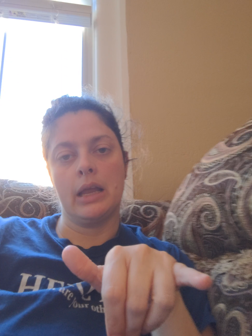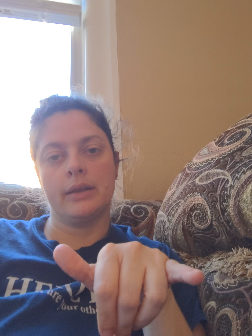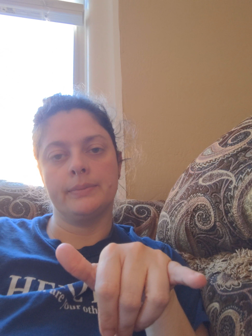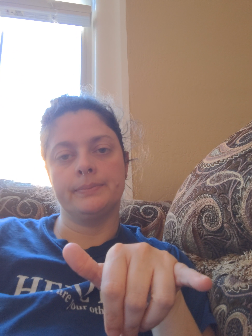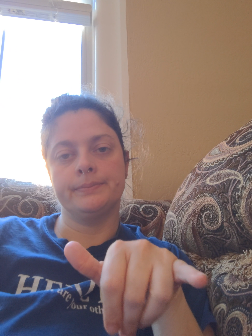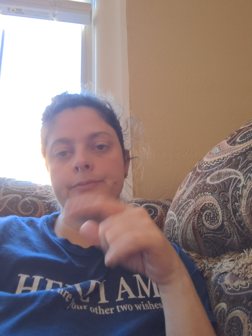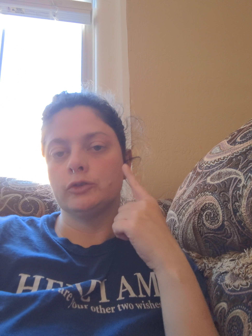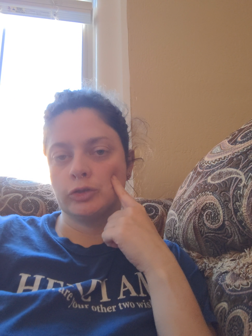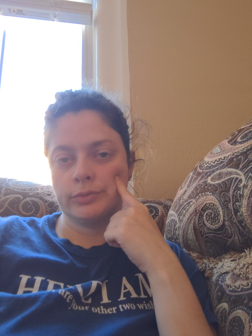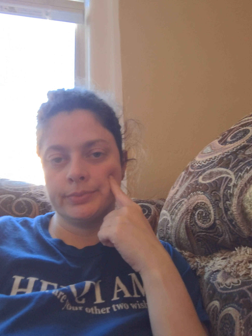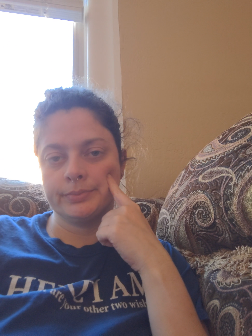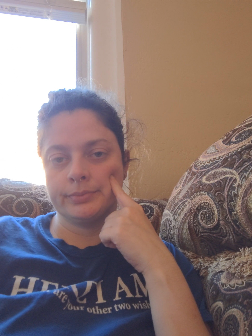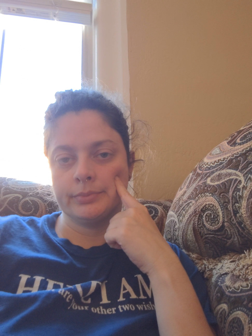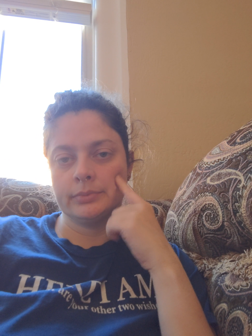cheek